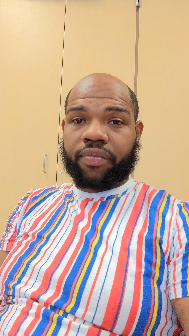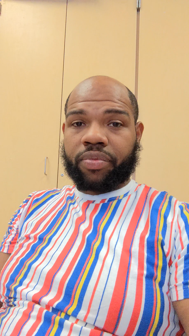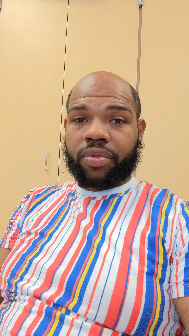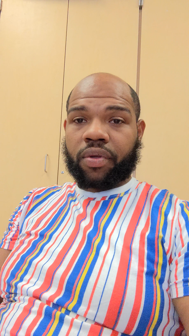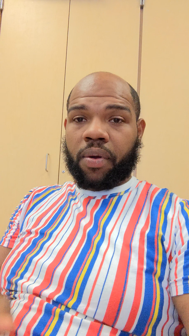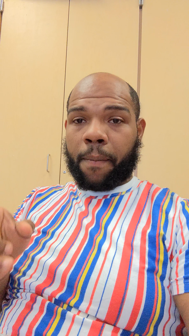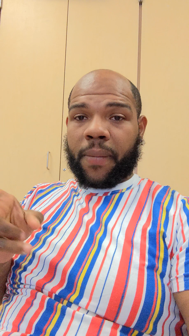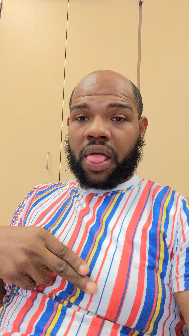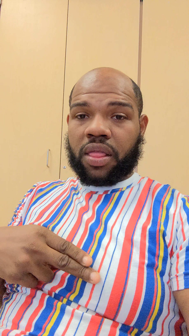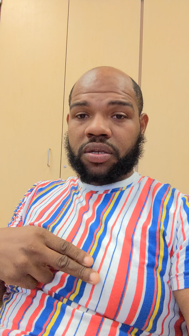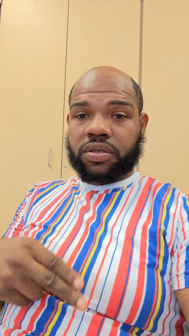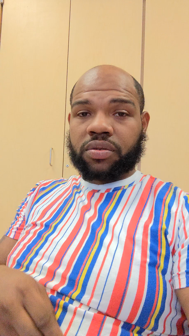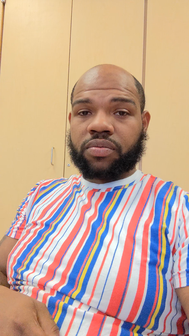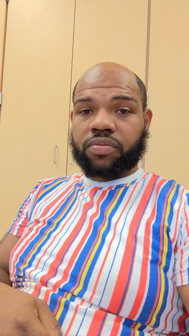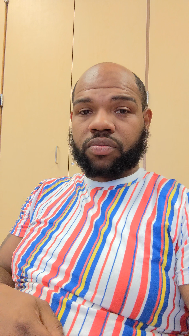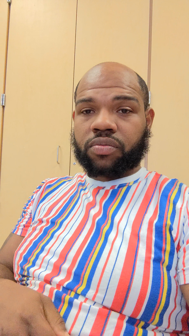belt